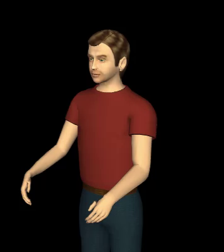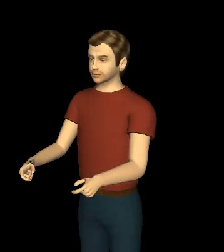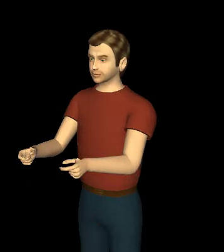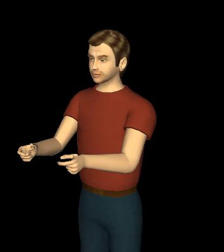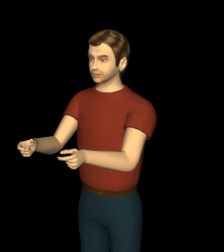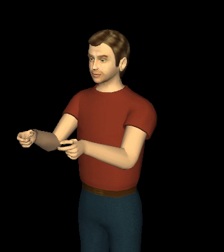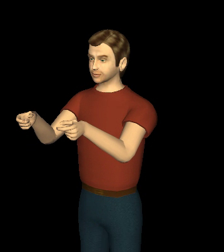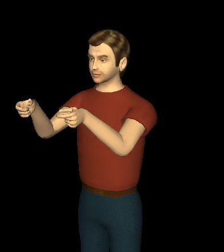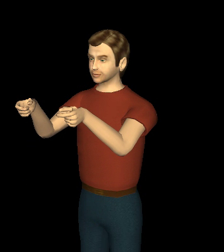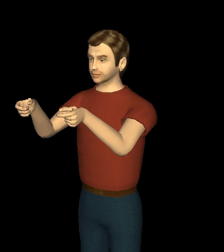مبنى